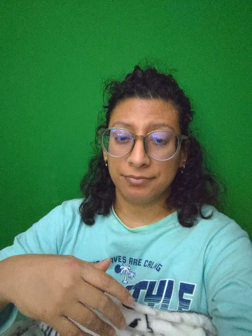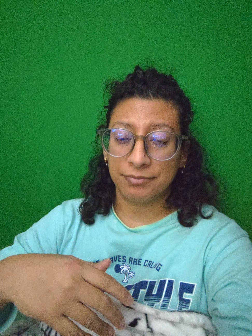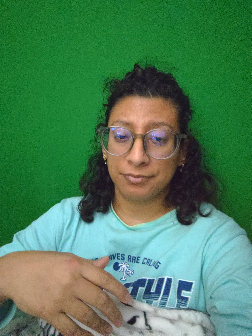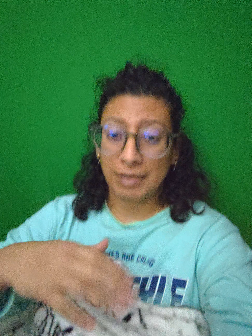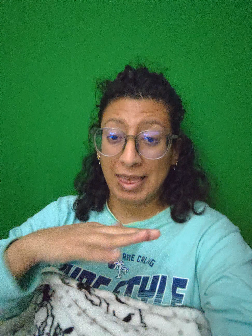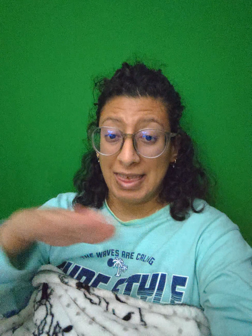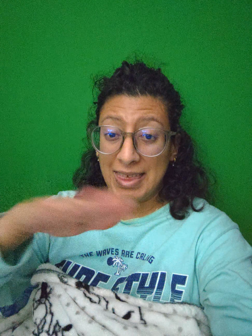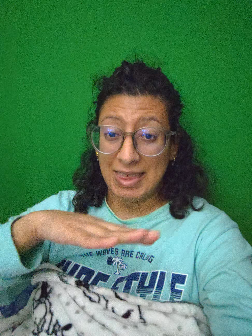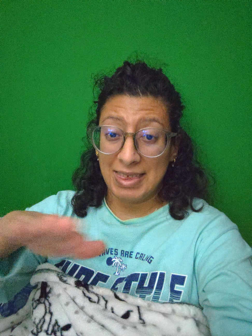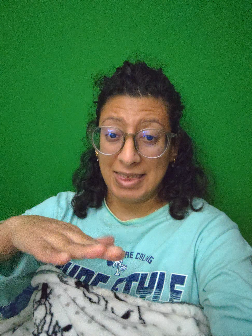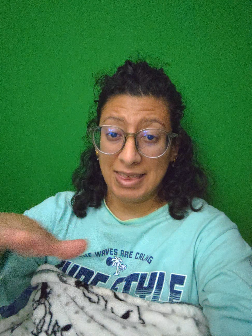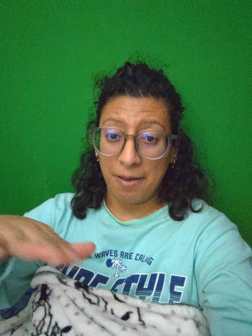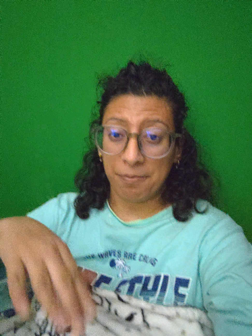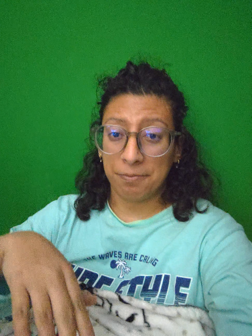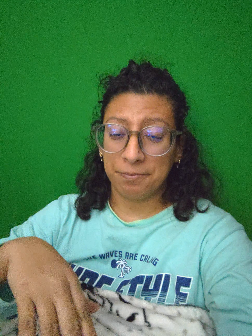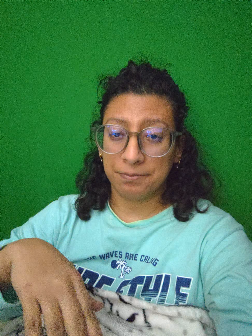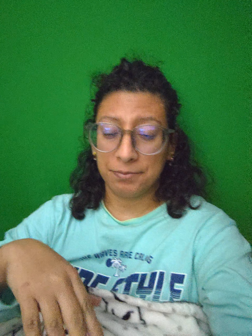clean